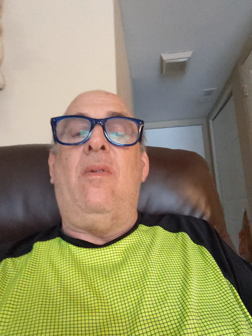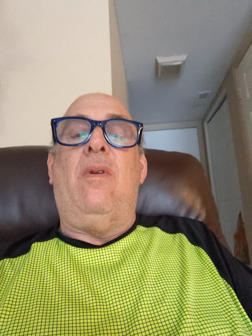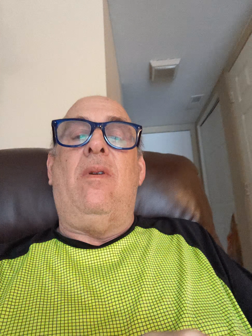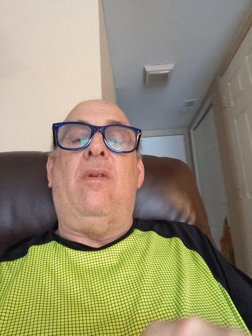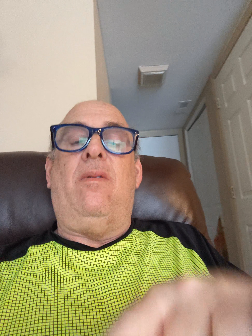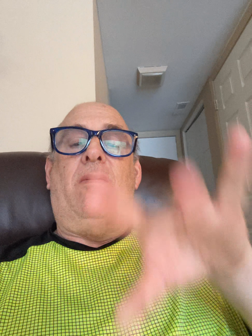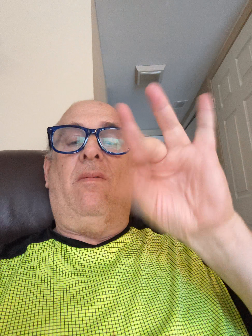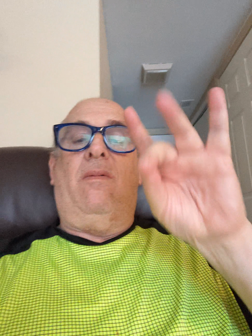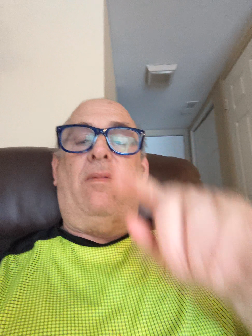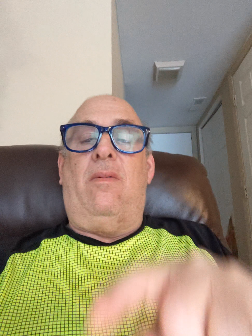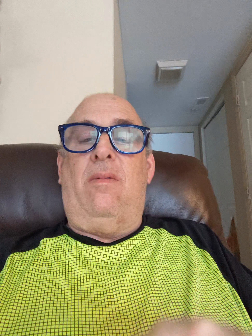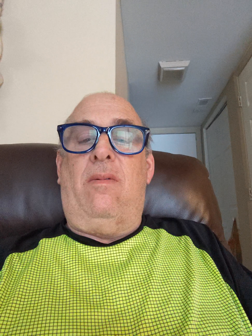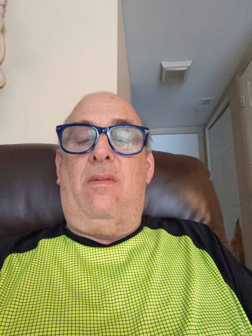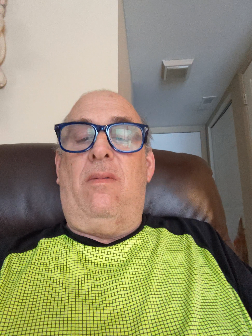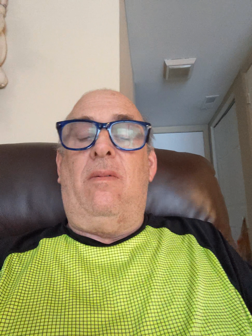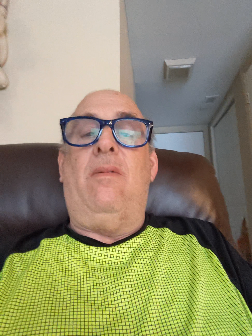find